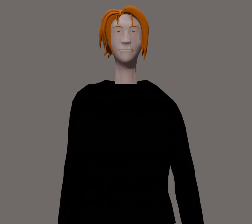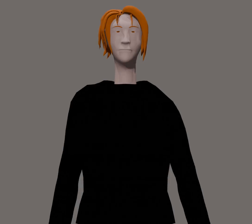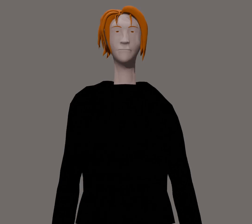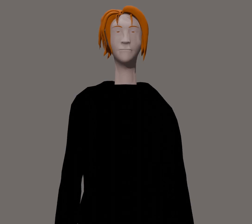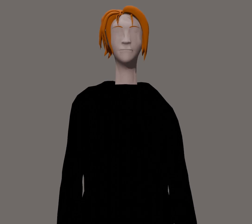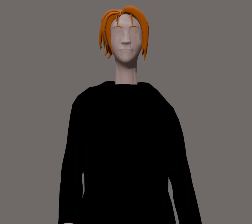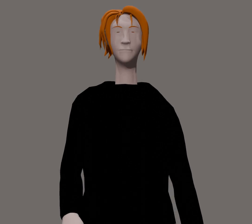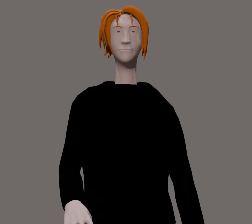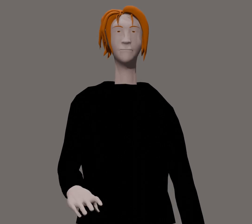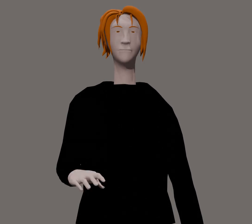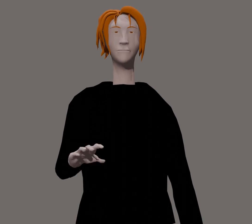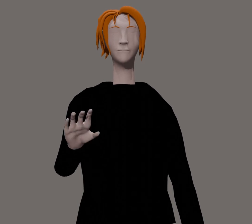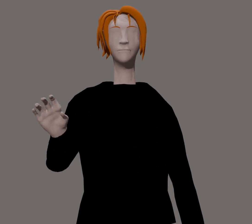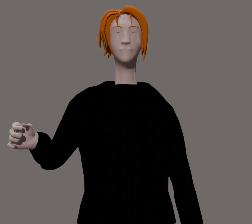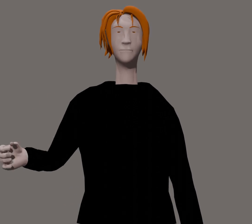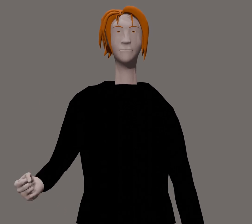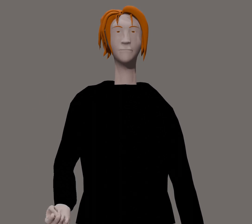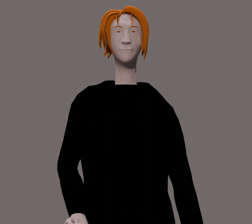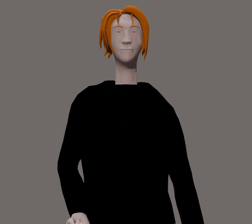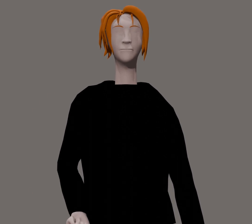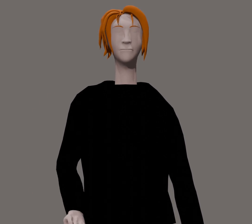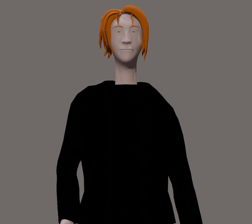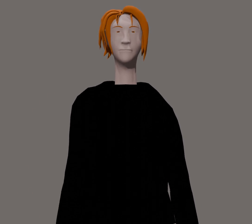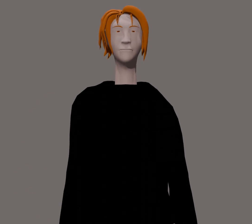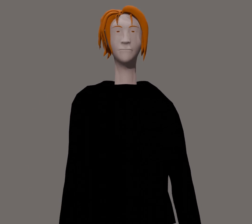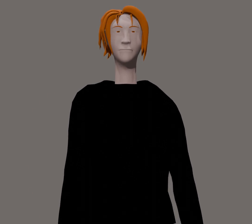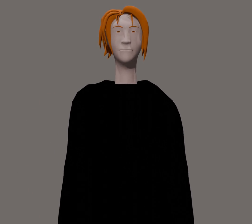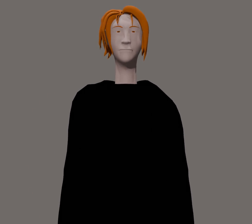Cambodia